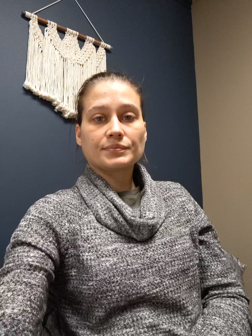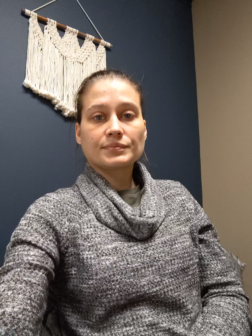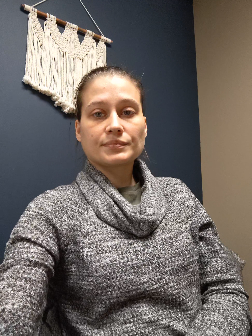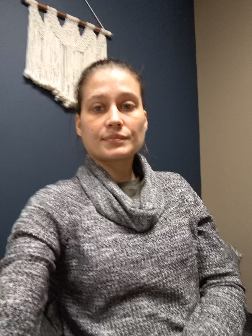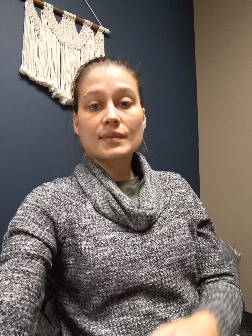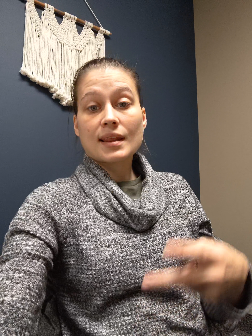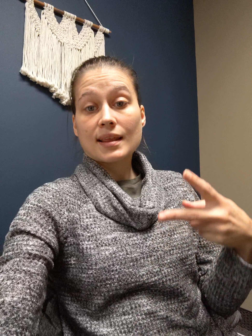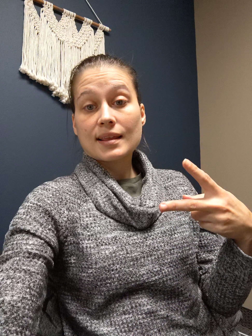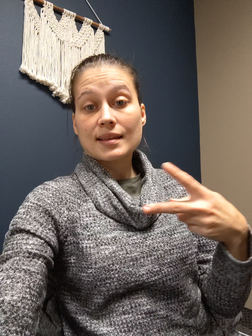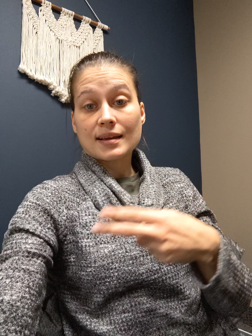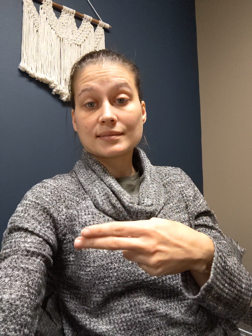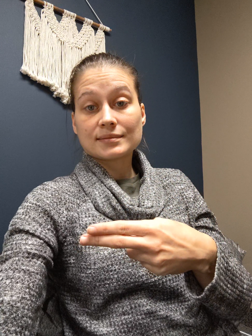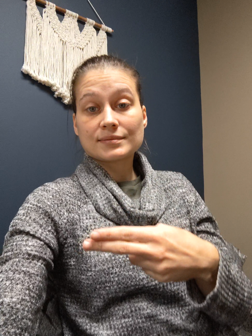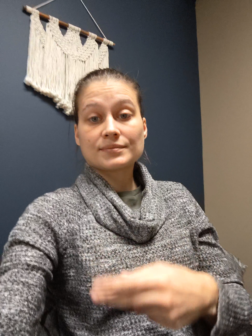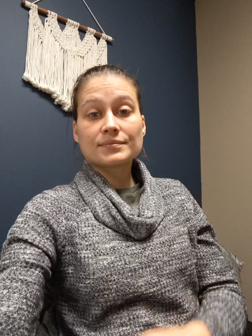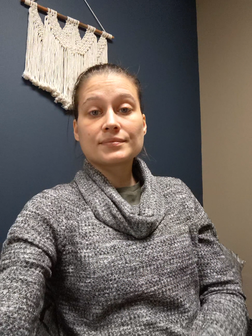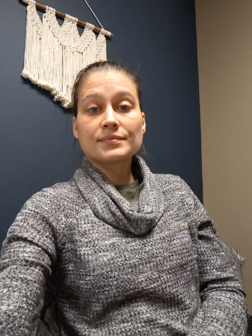cut